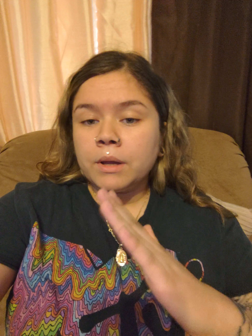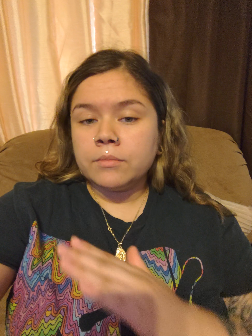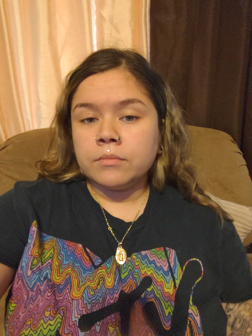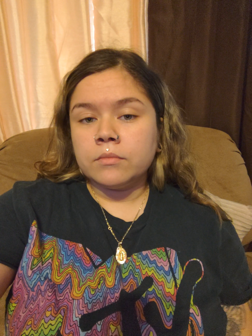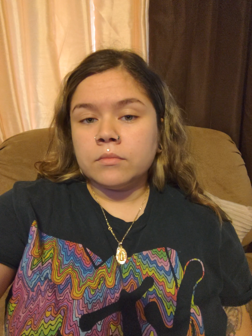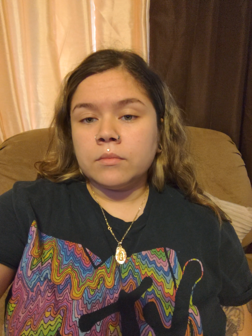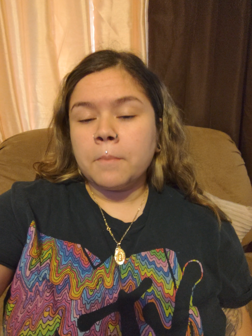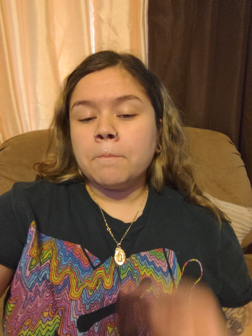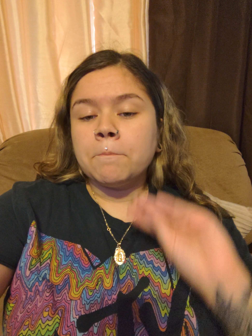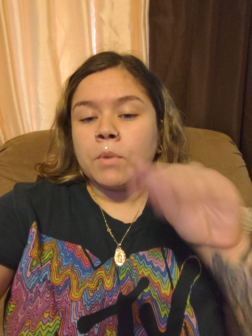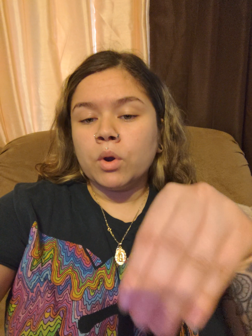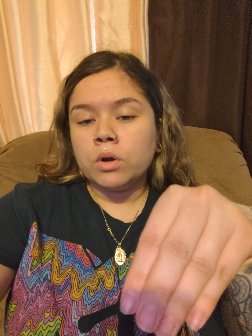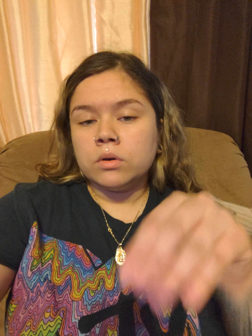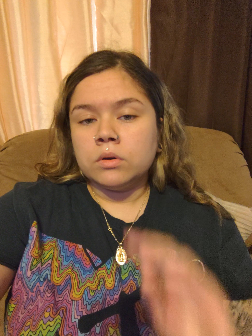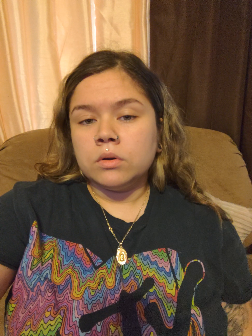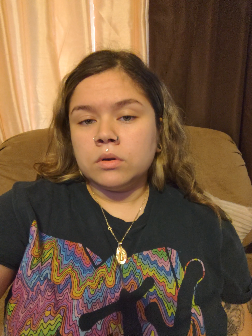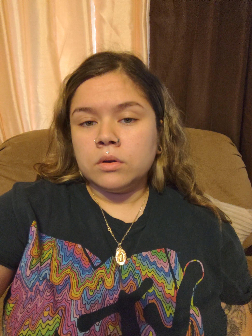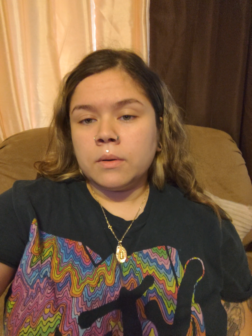put